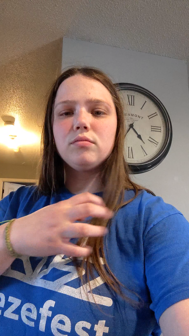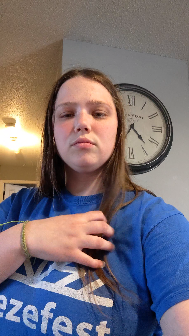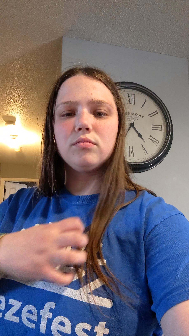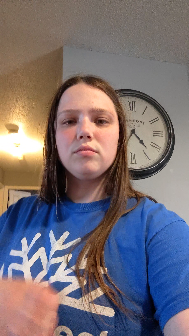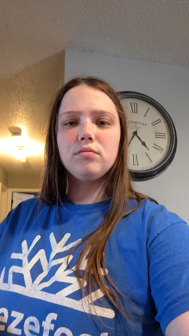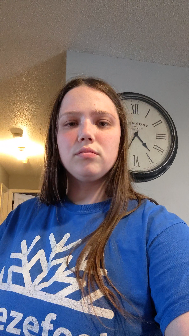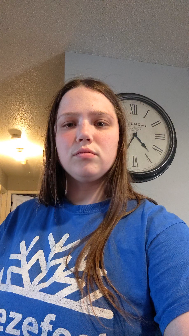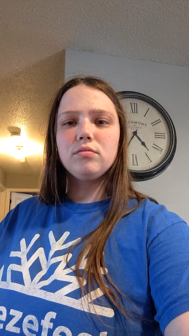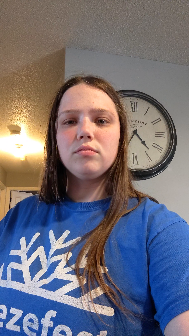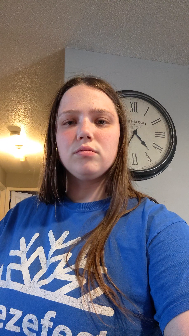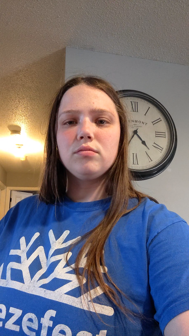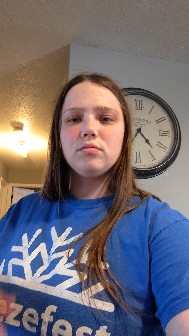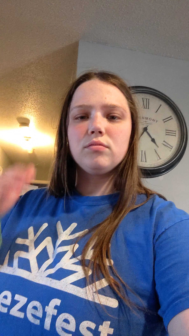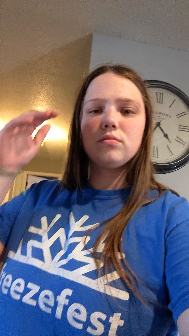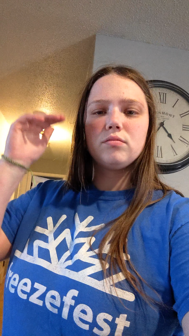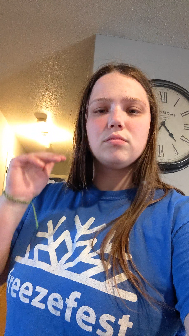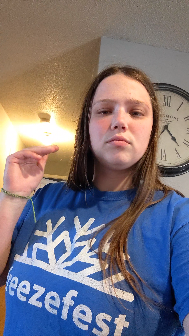short